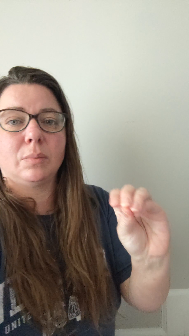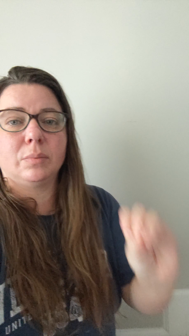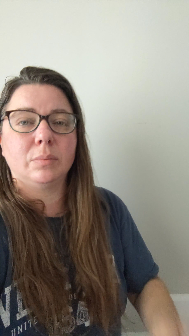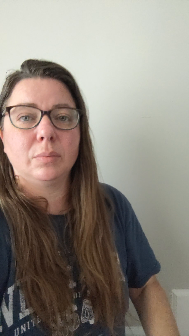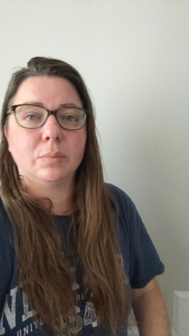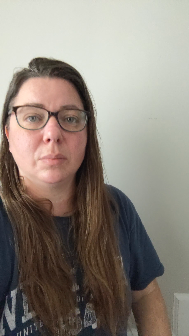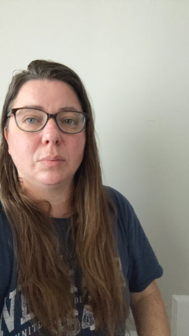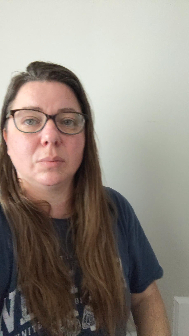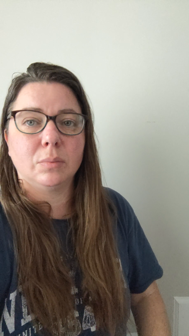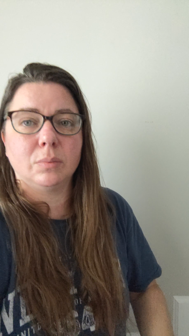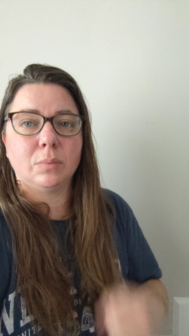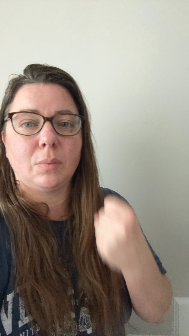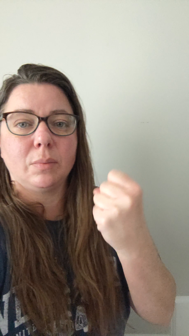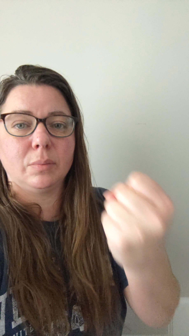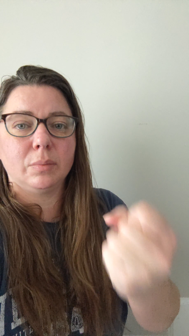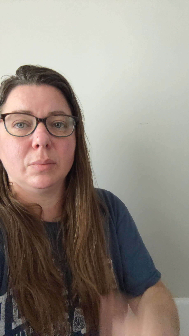drive